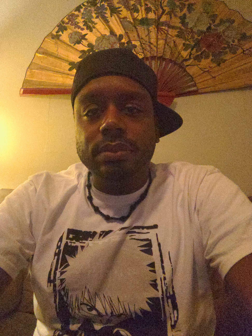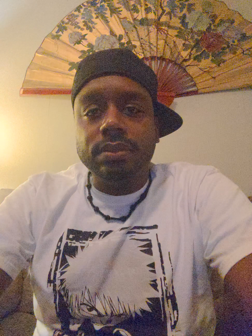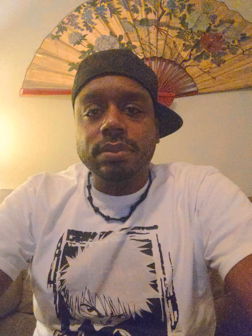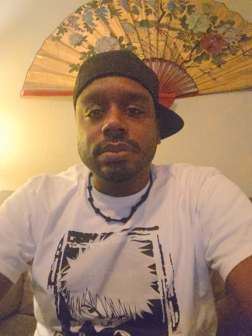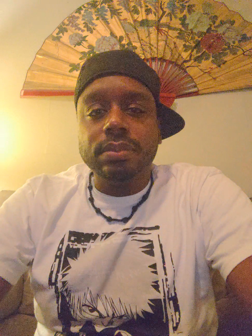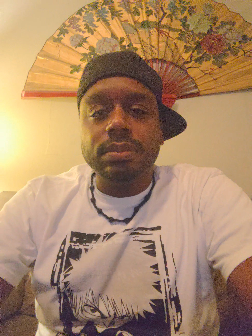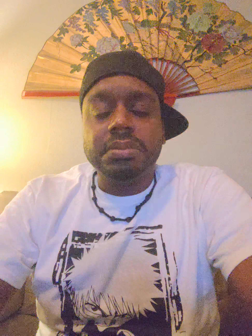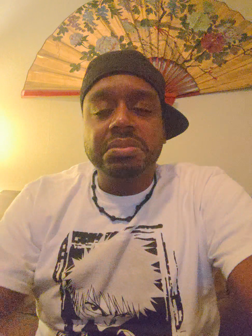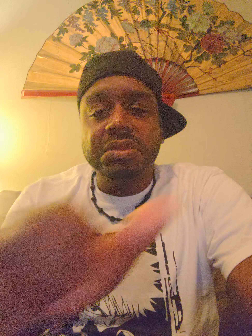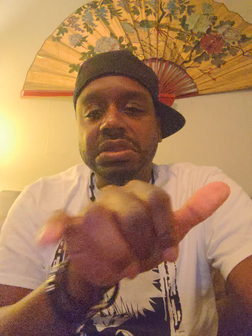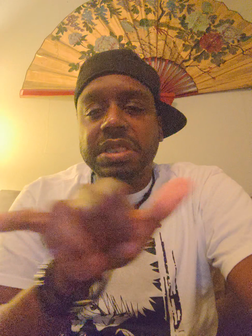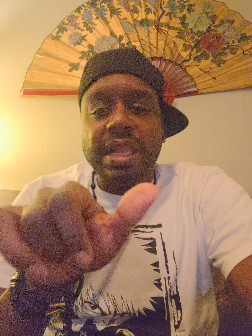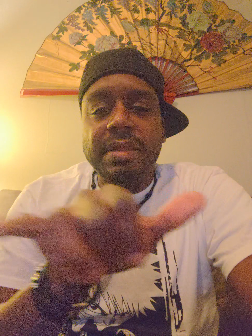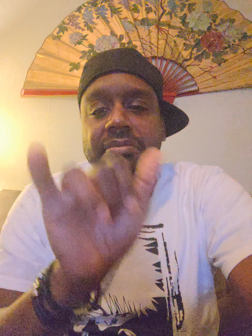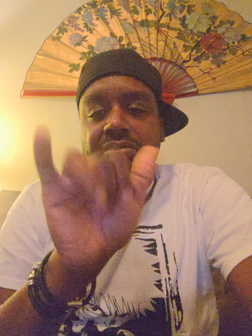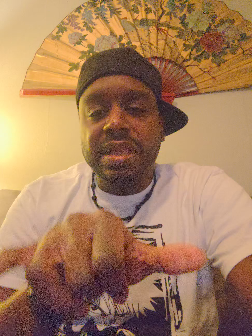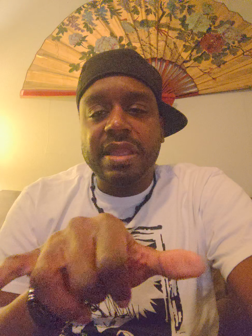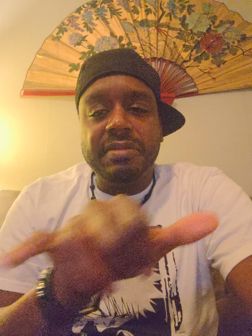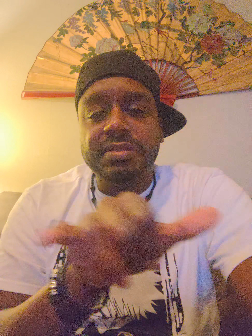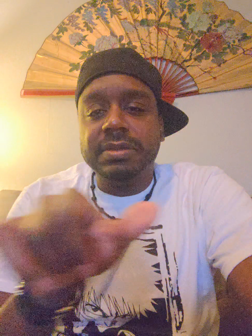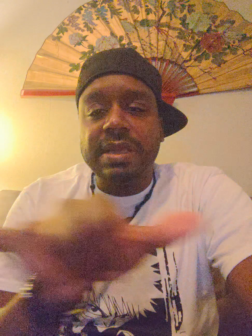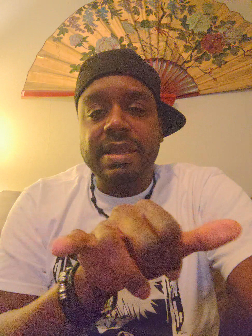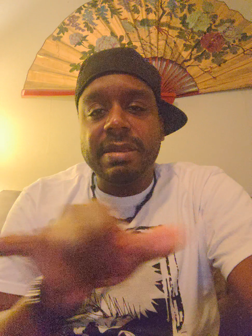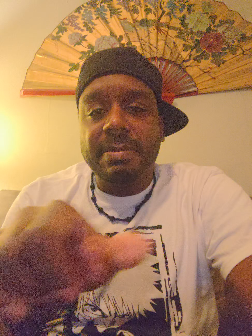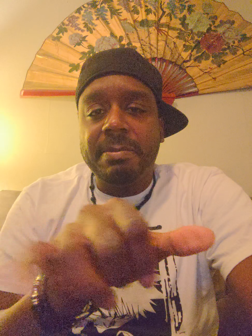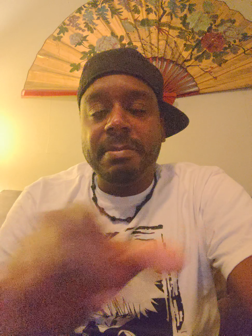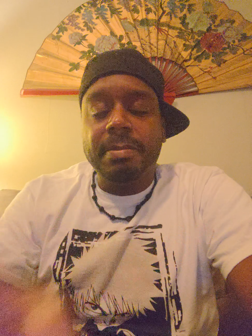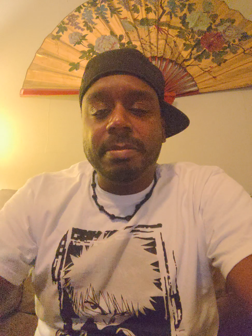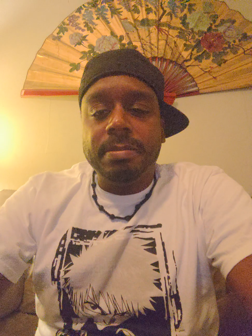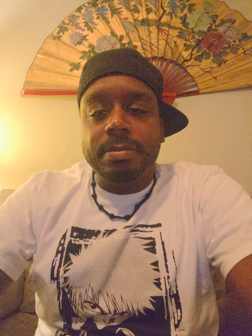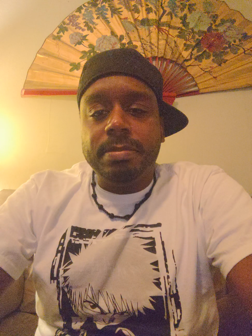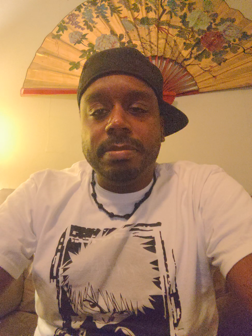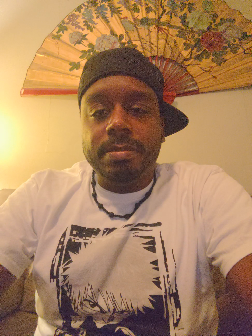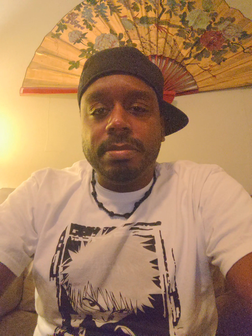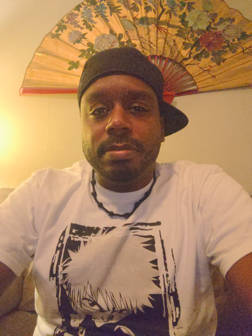same